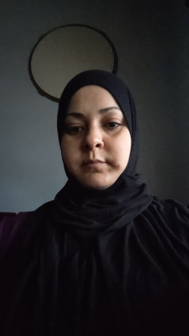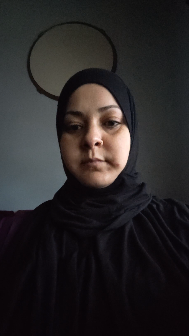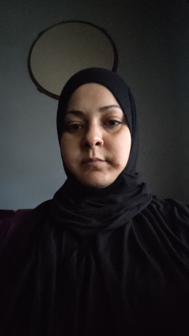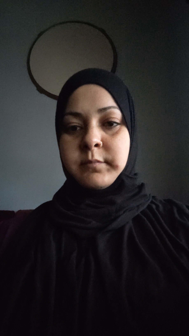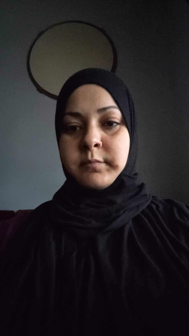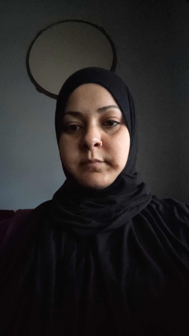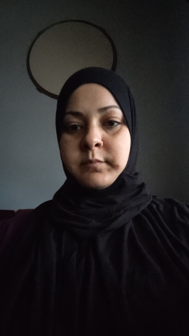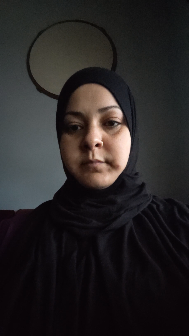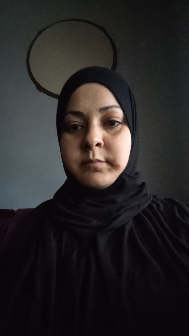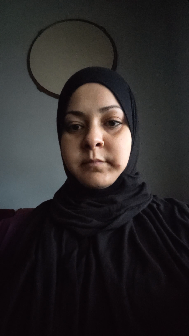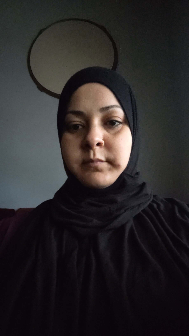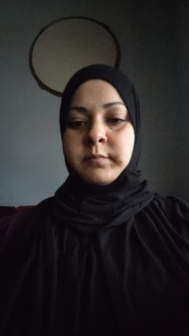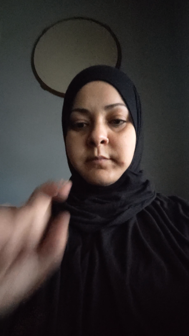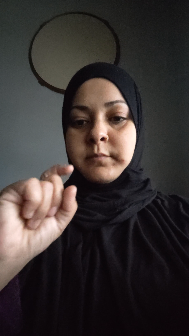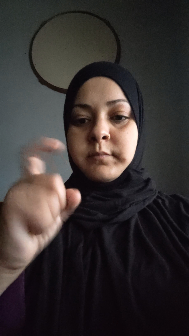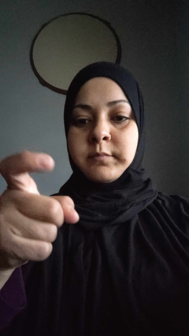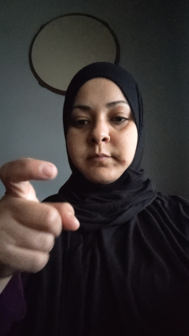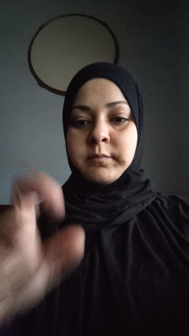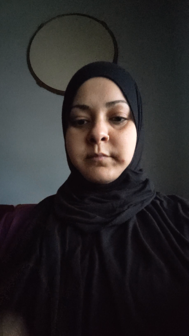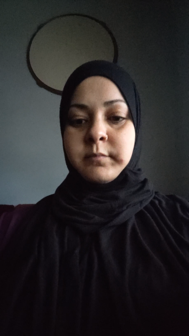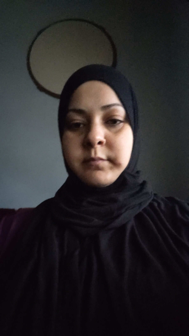present